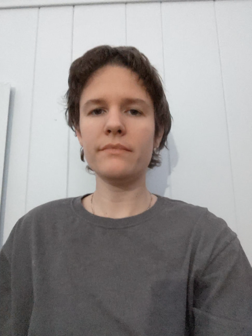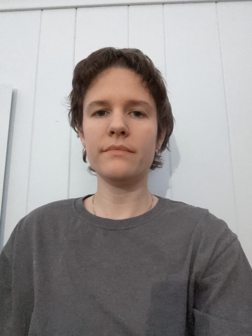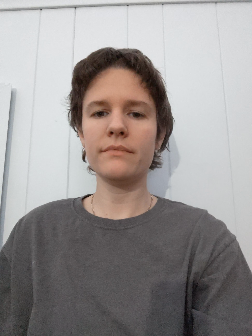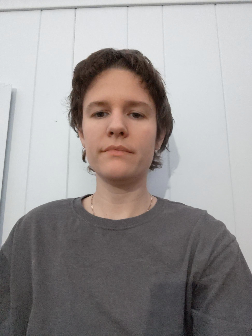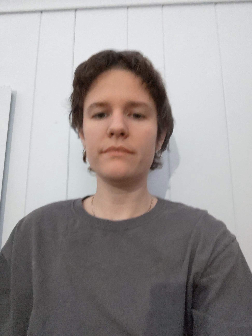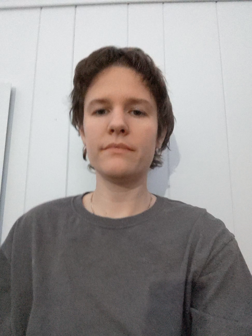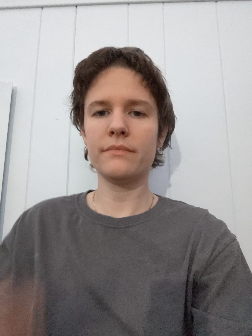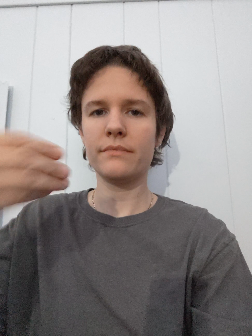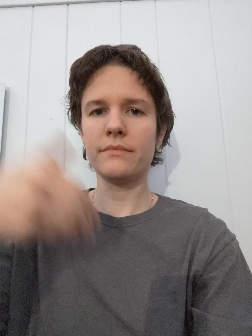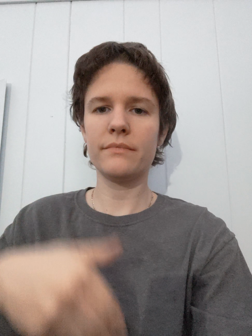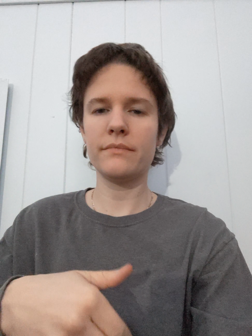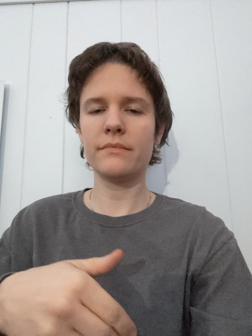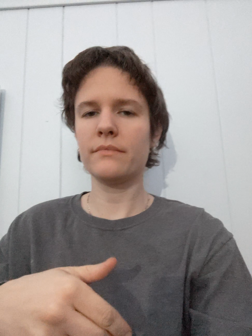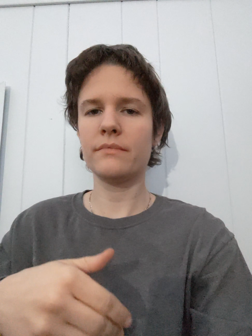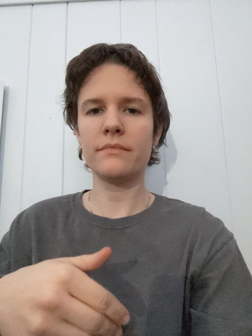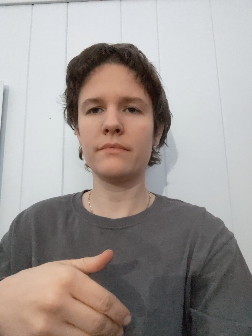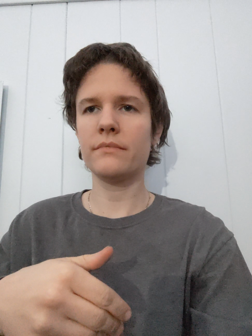into